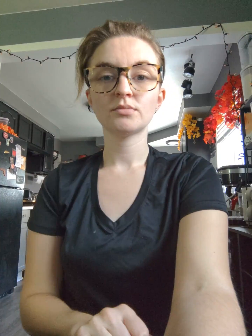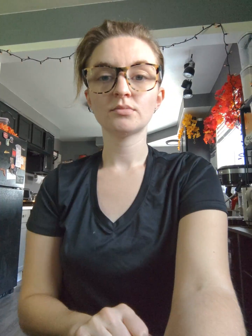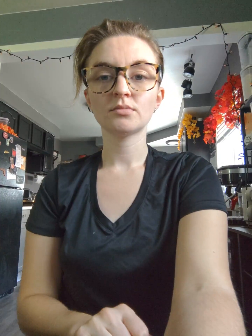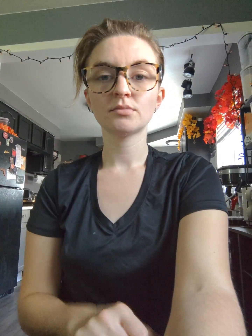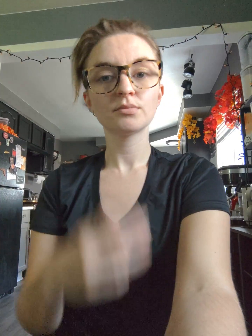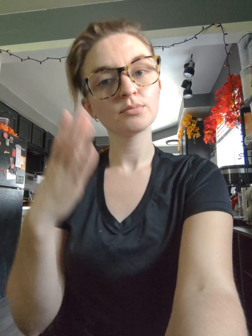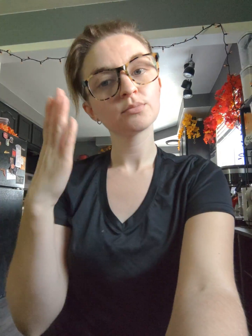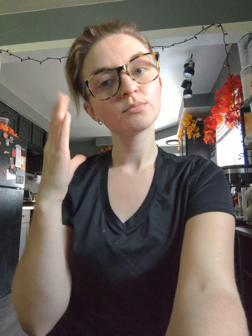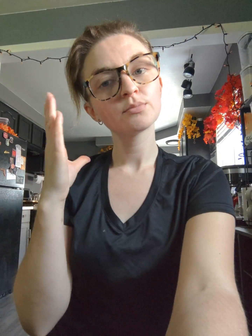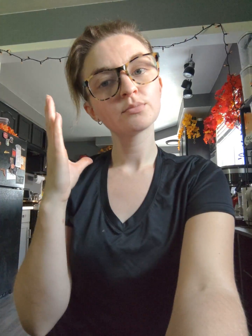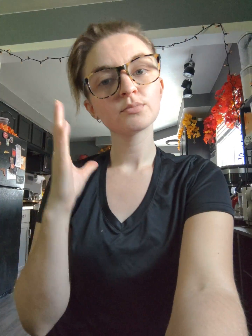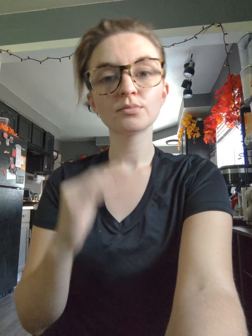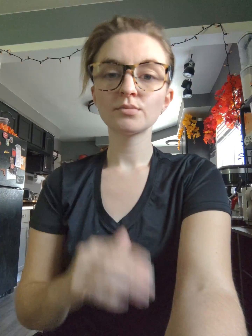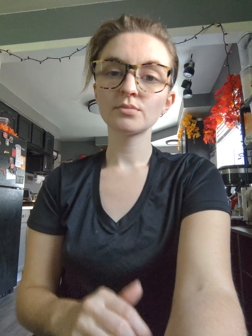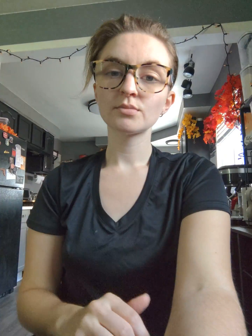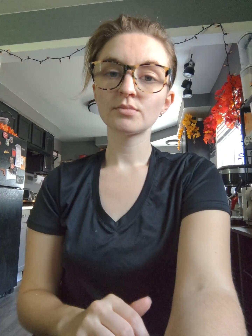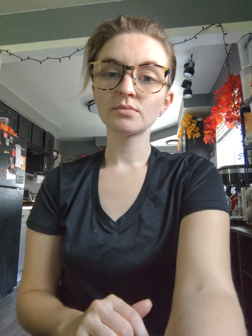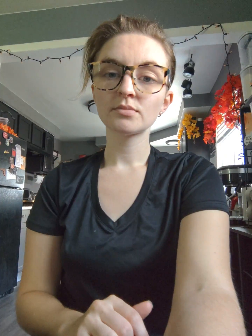pillow